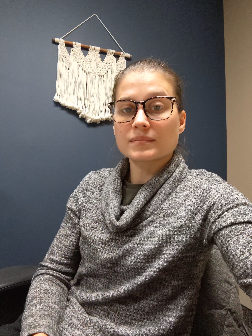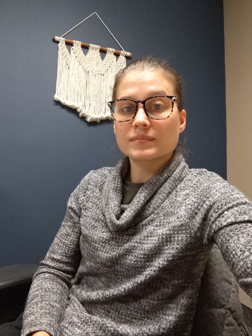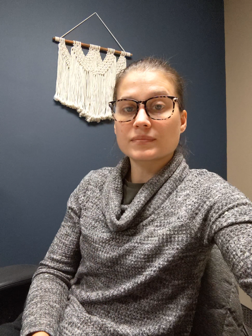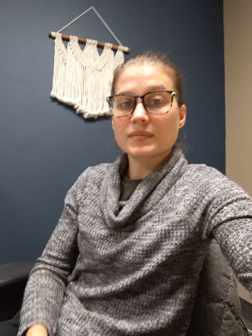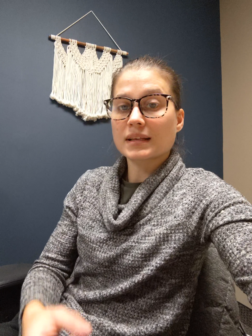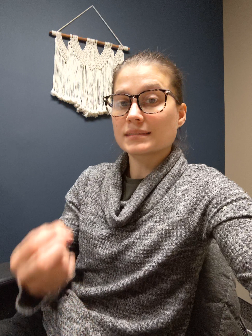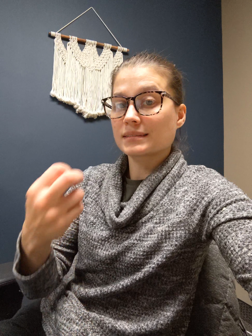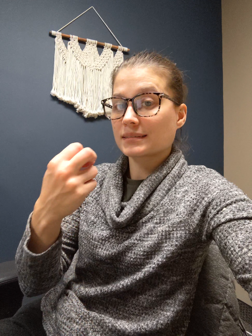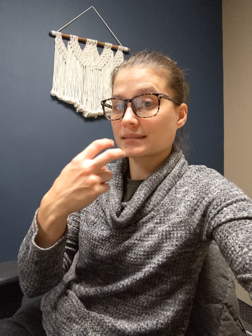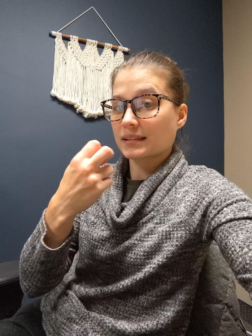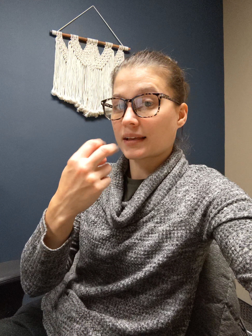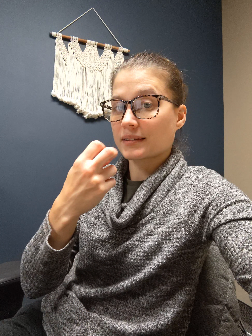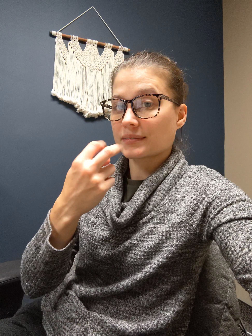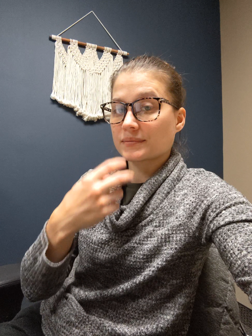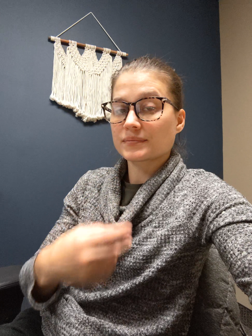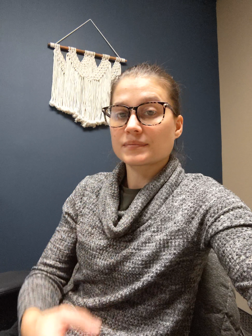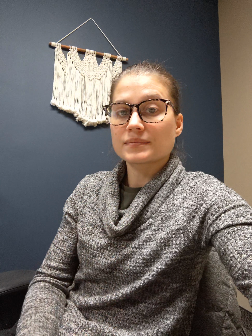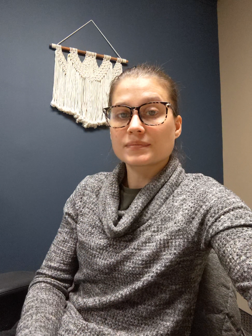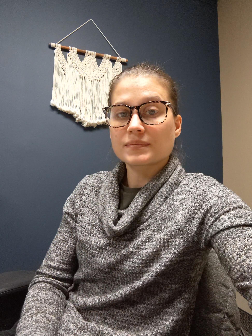snack